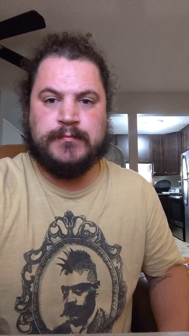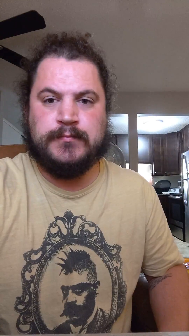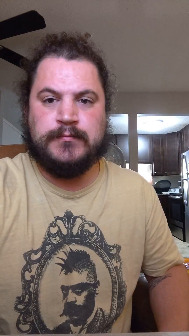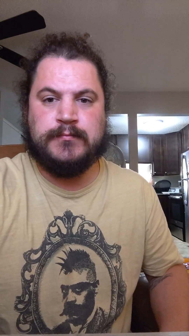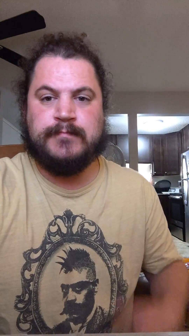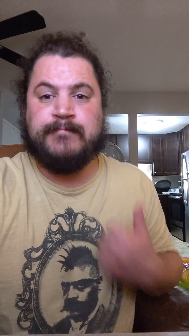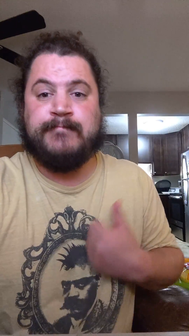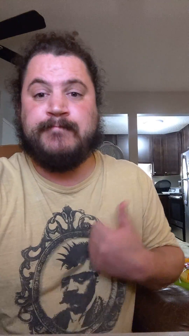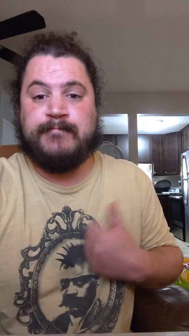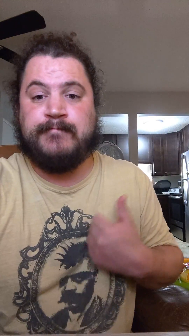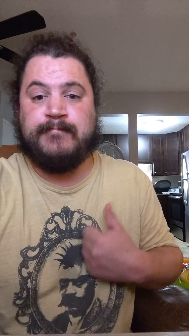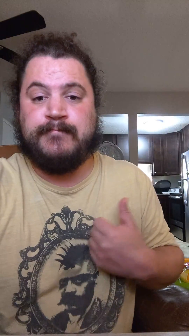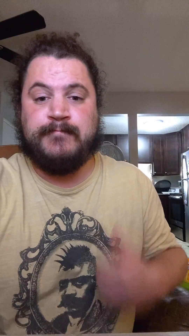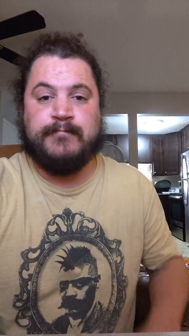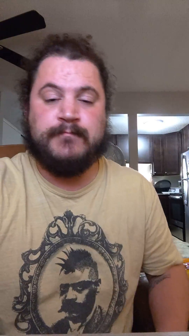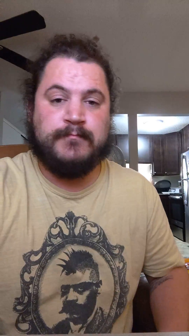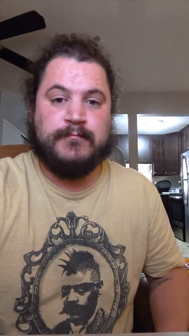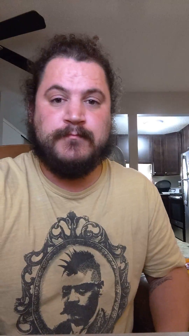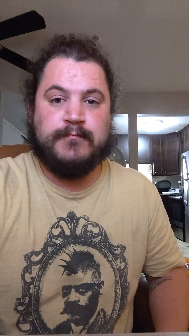bathtub